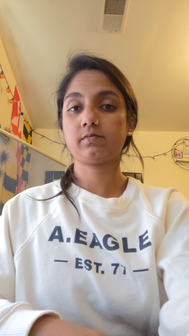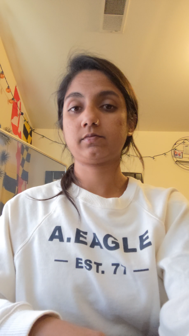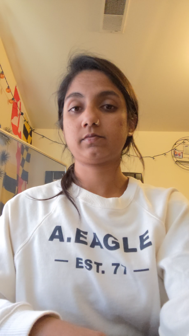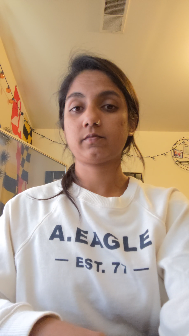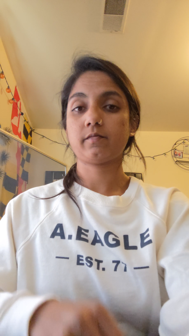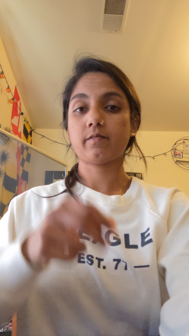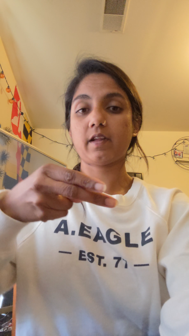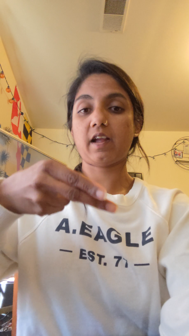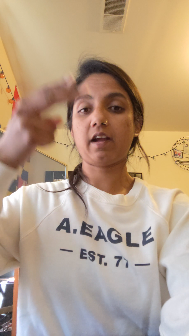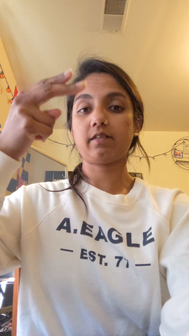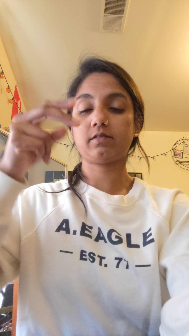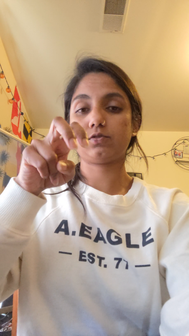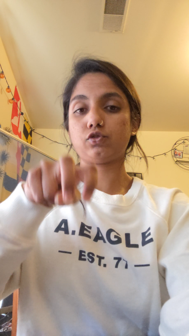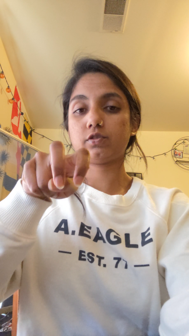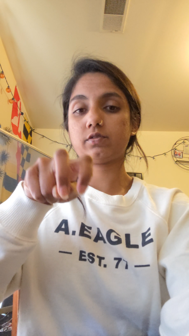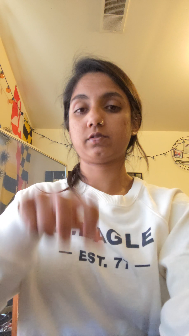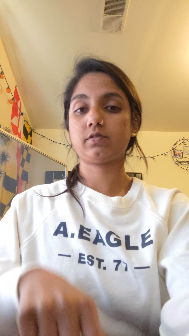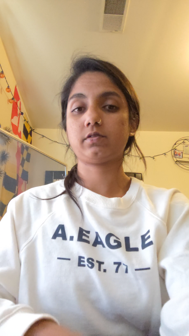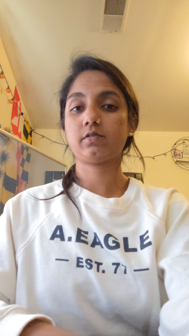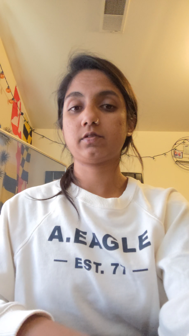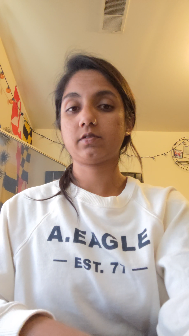high chair